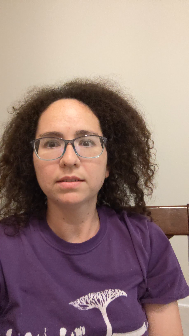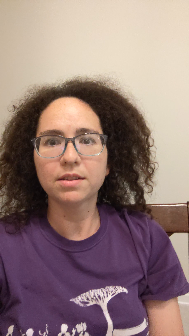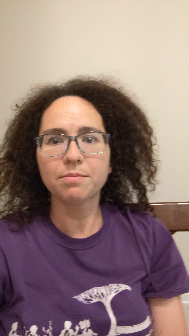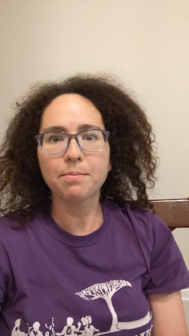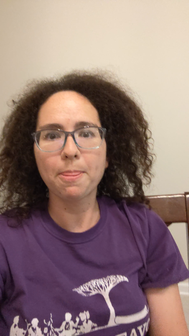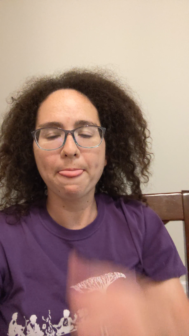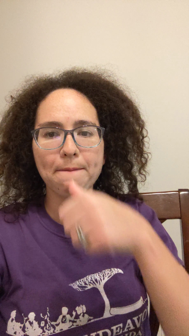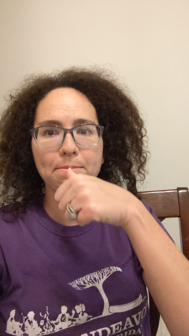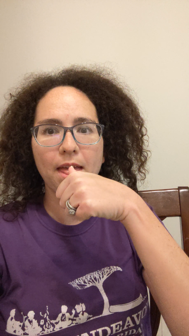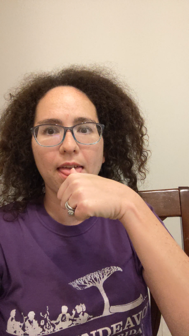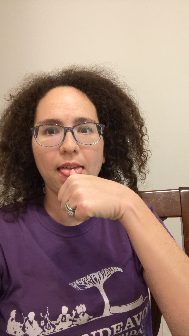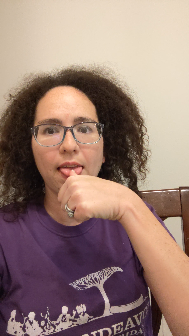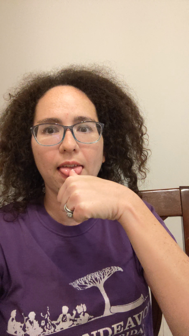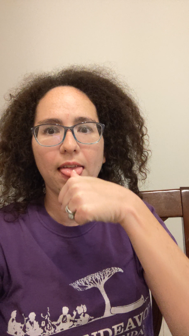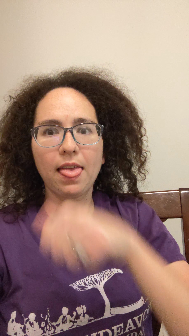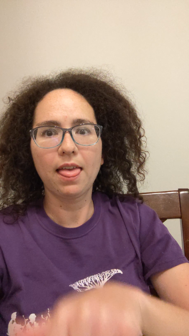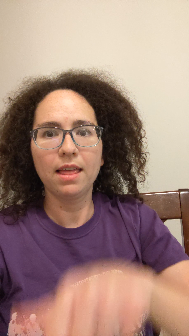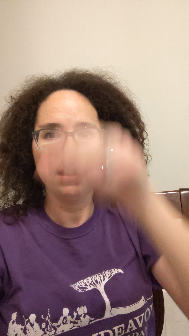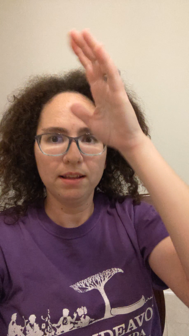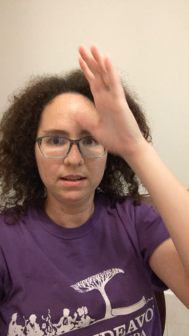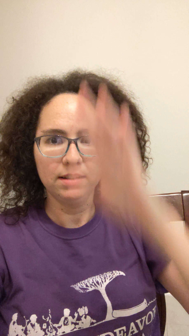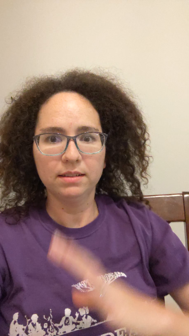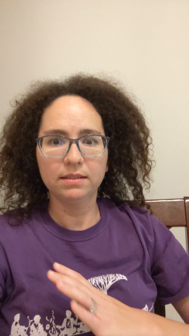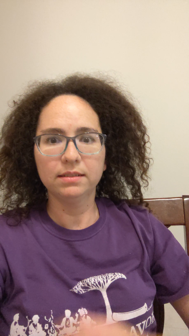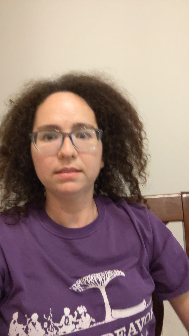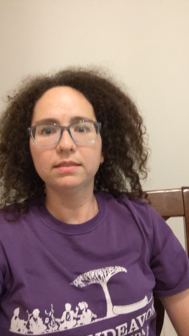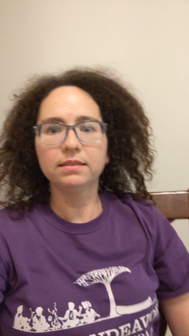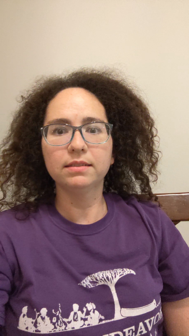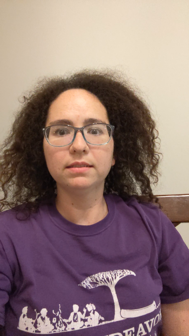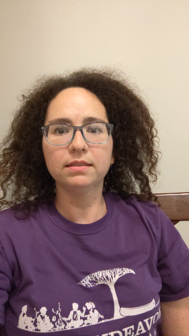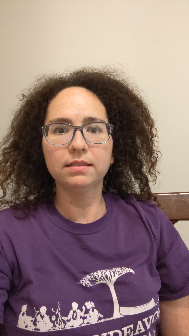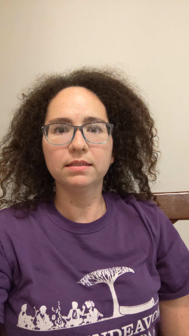mailman